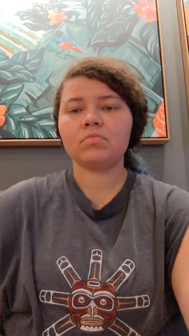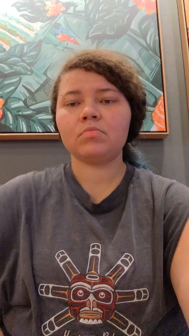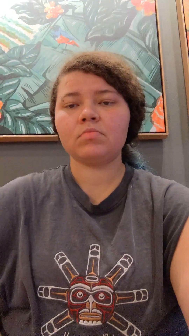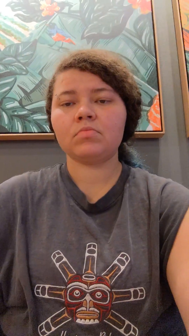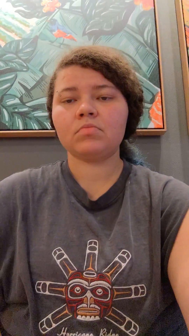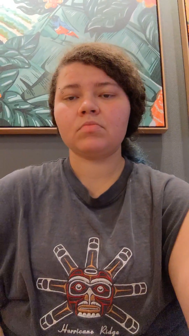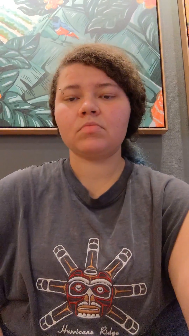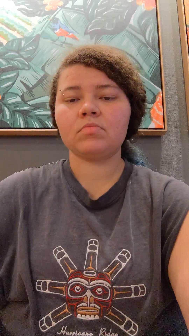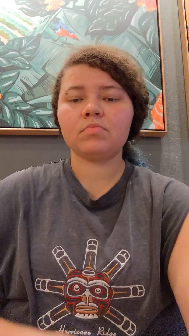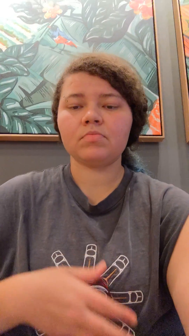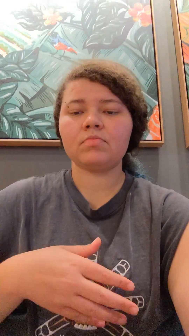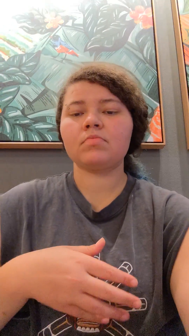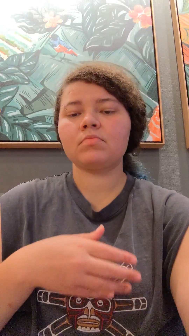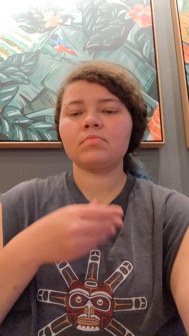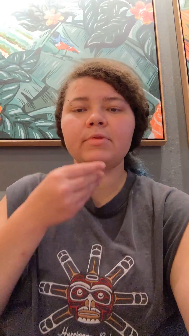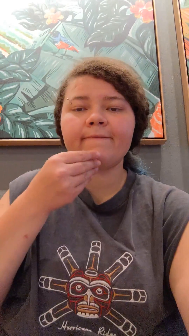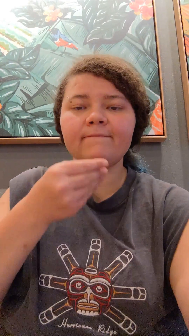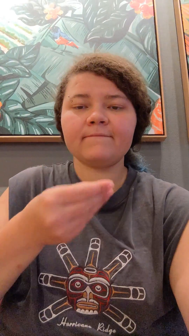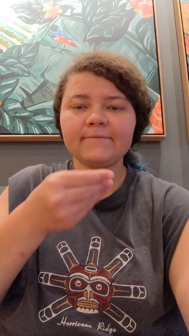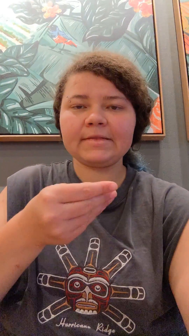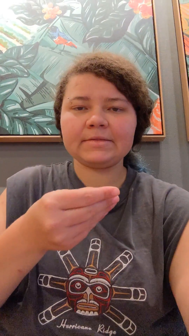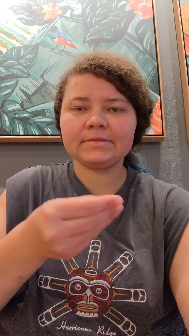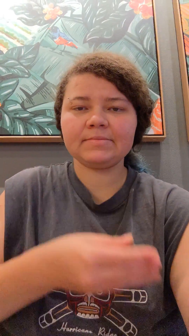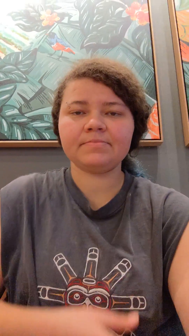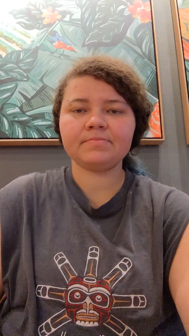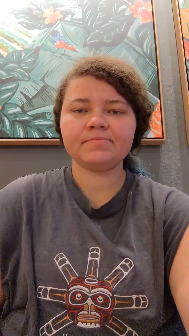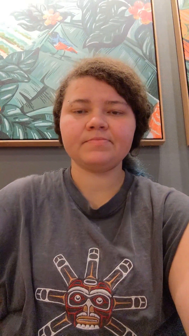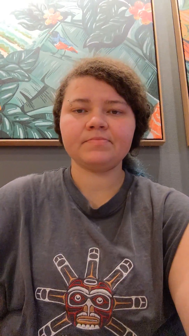feed